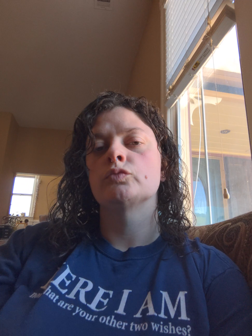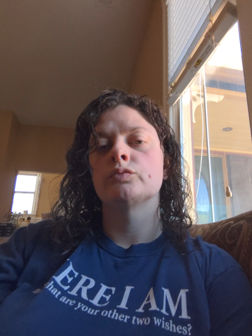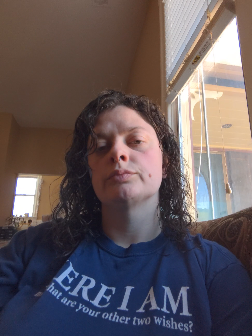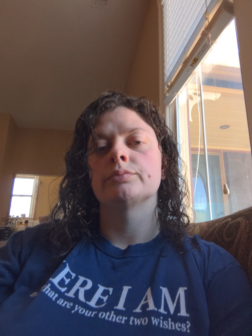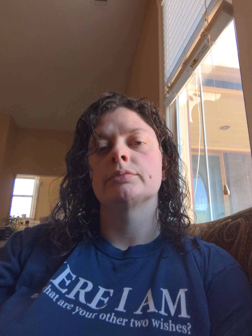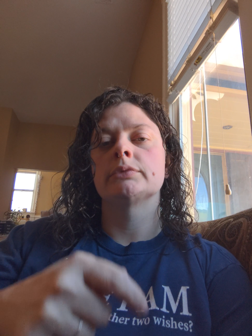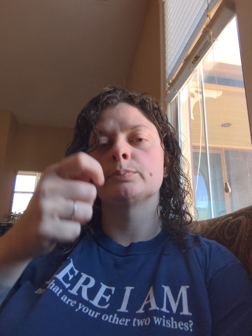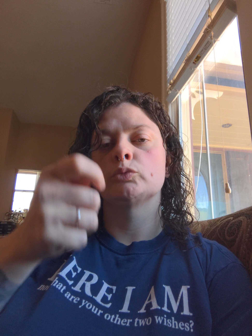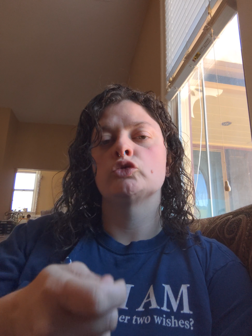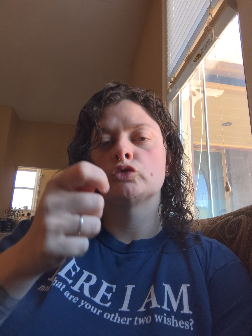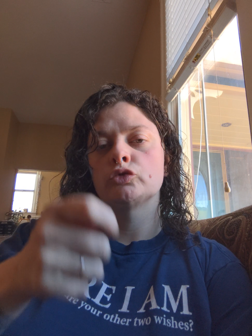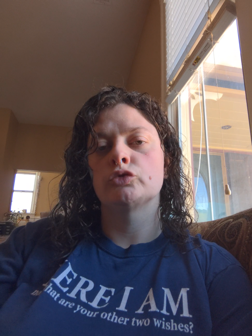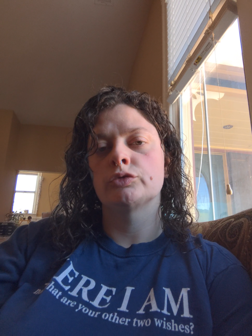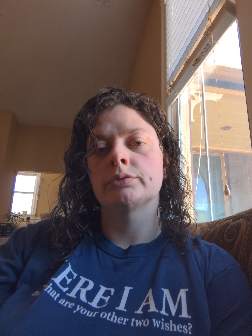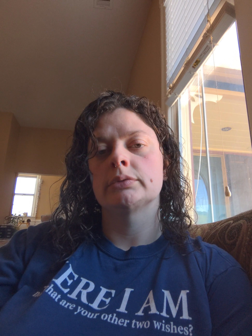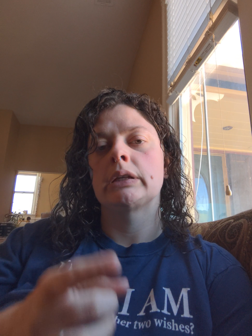zipper